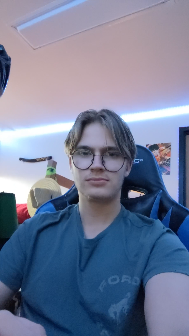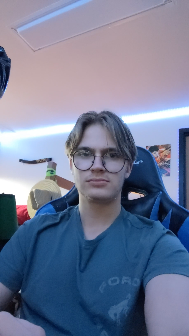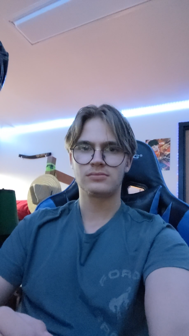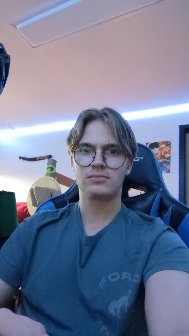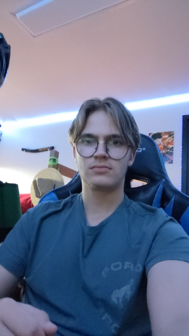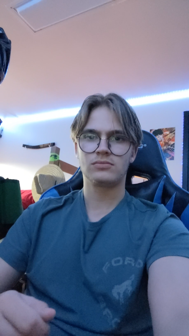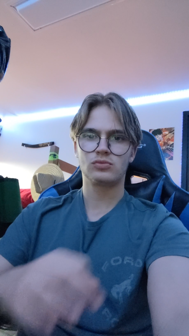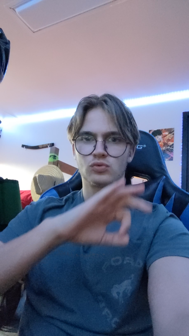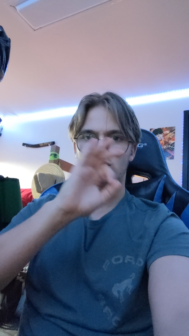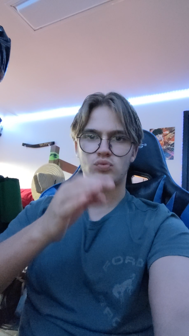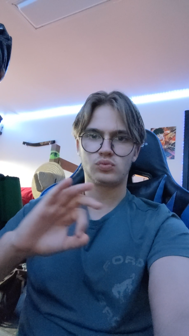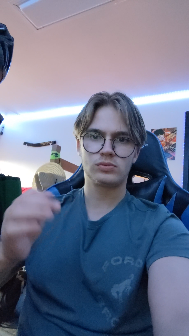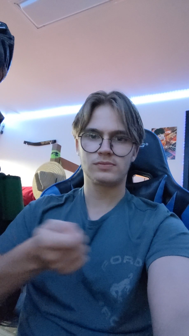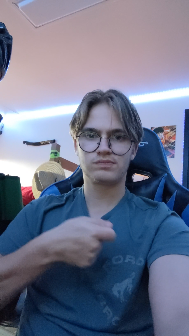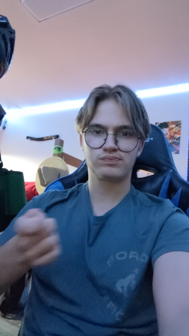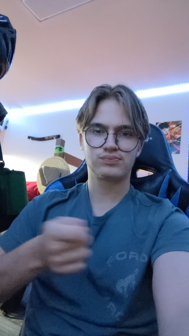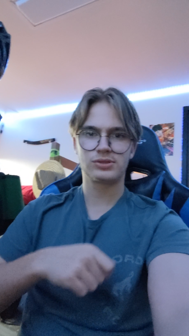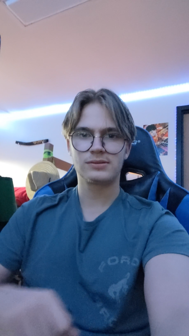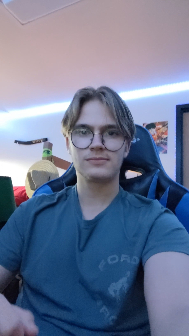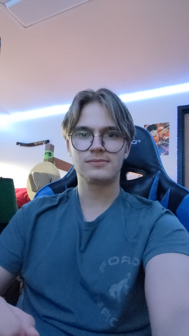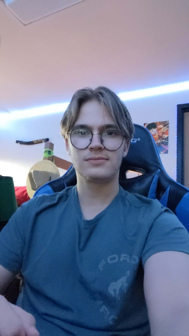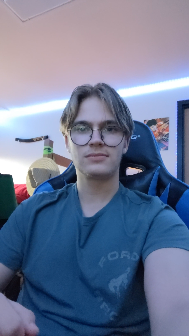hose